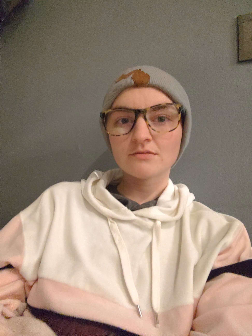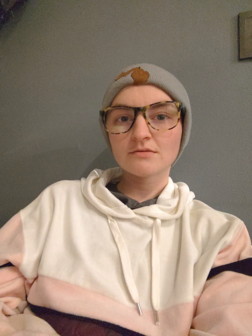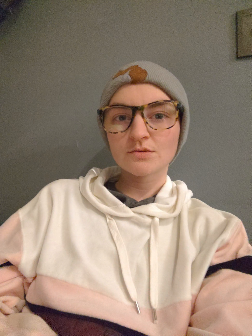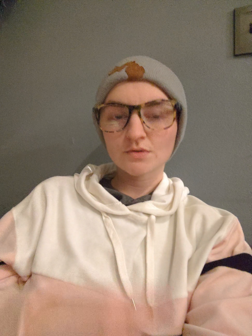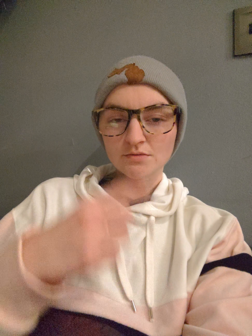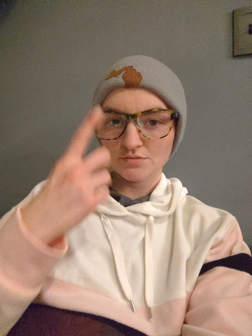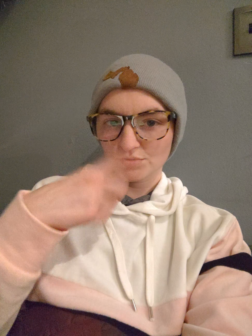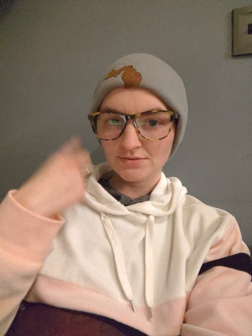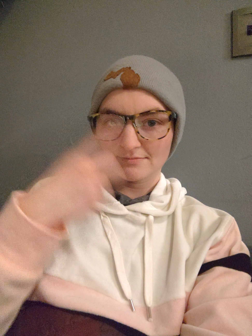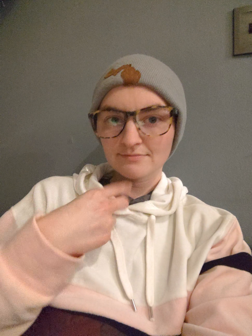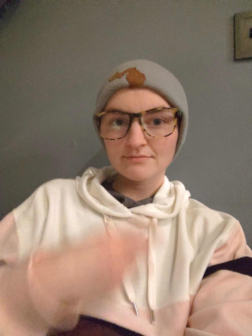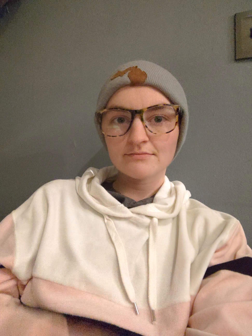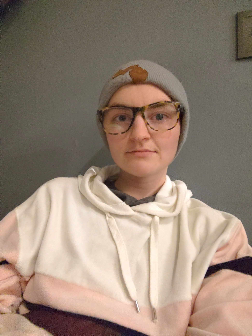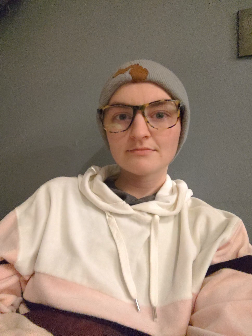face